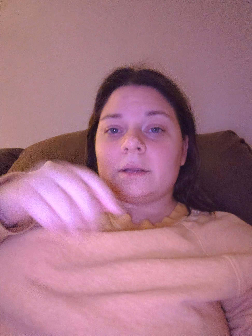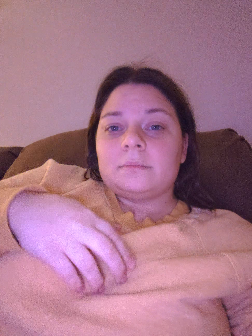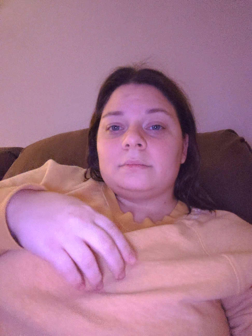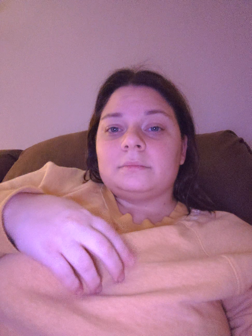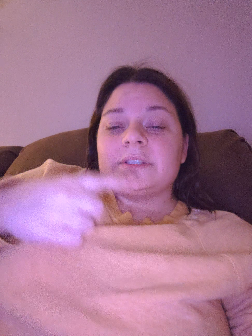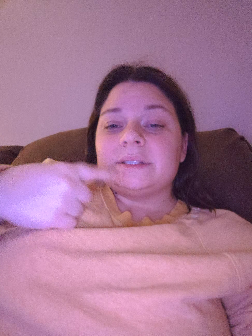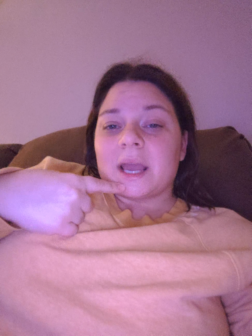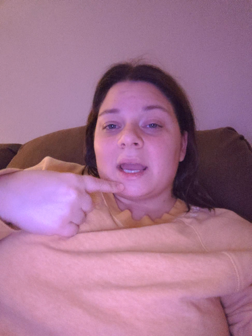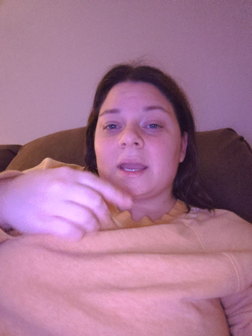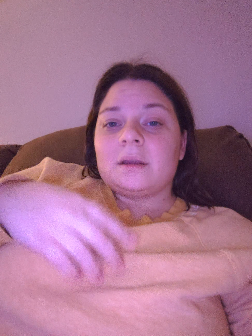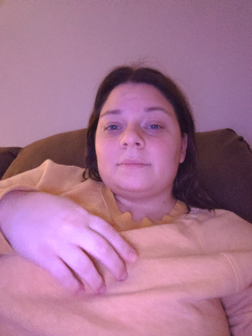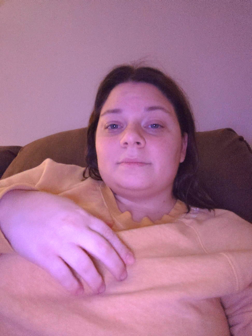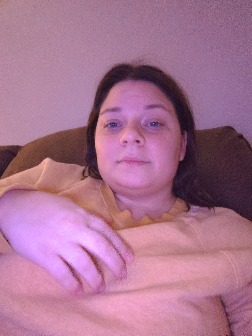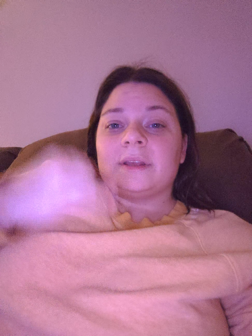say